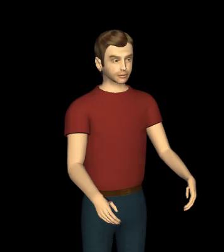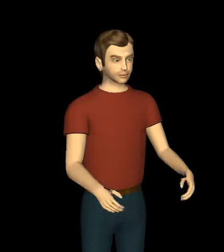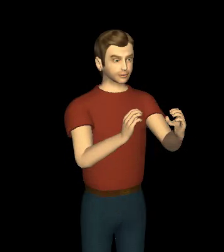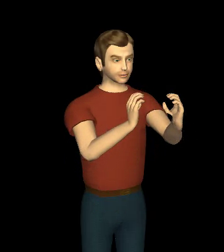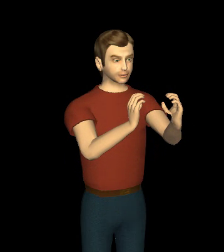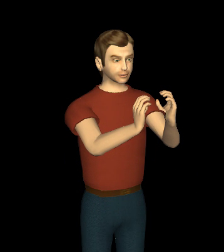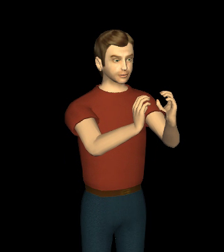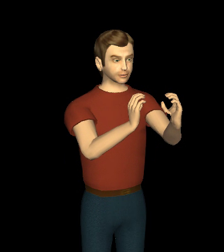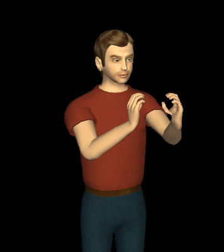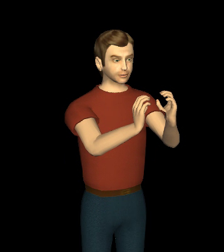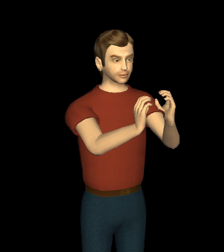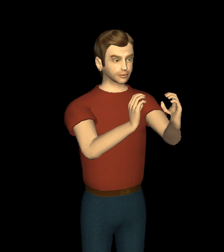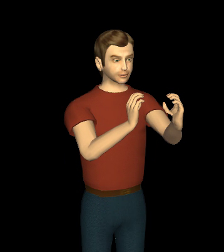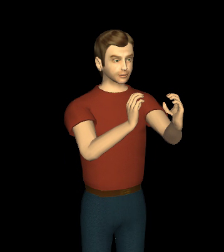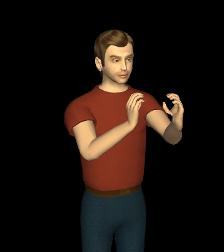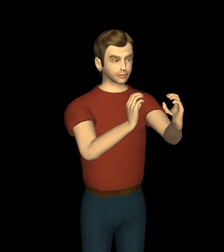فهم